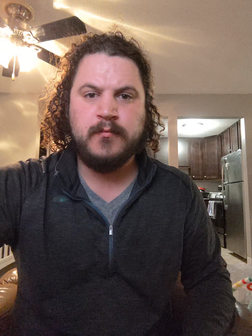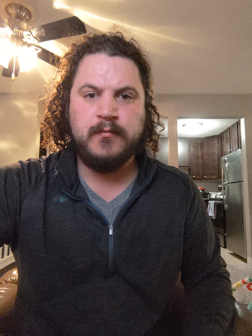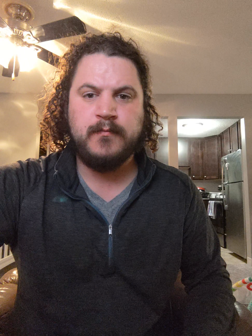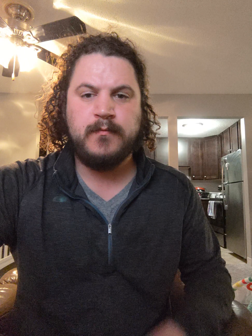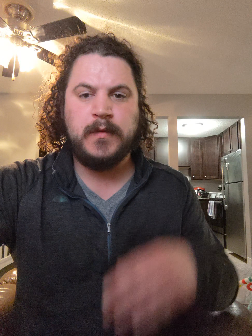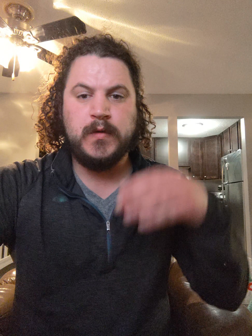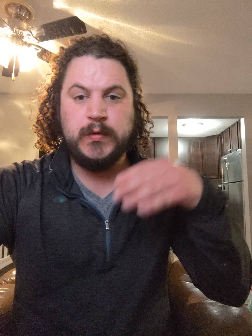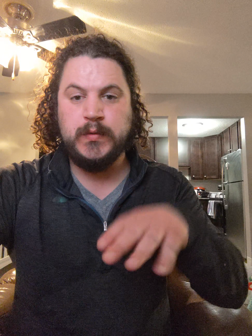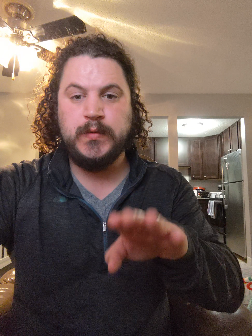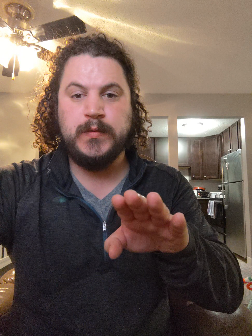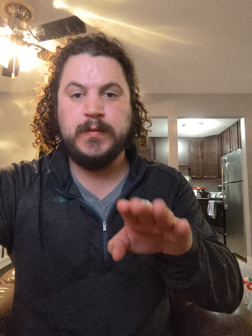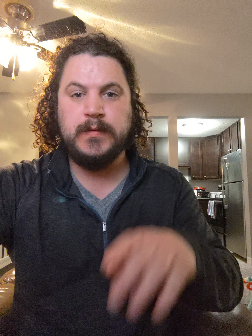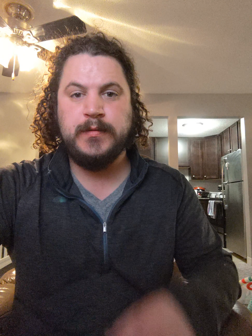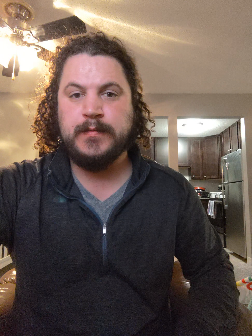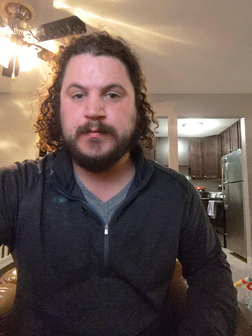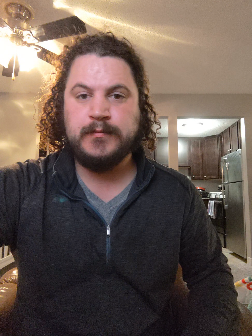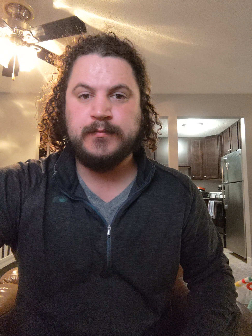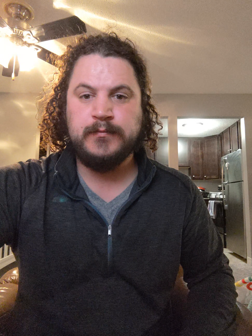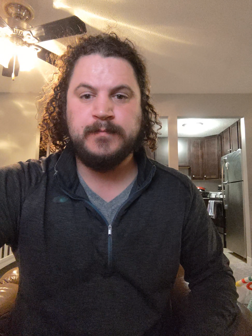into